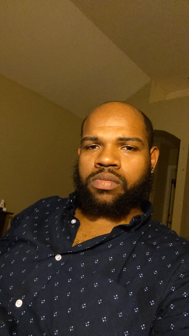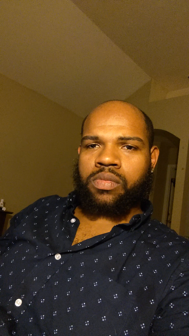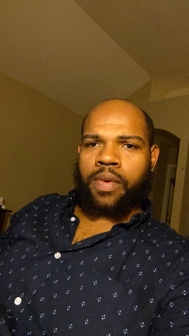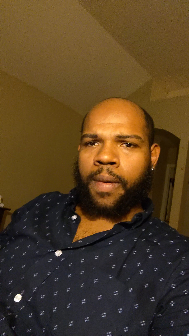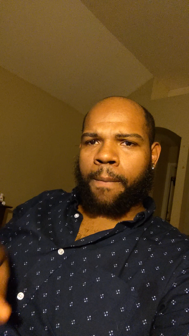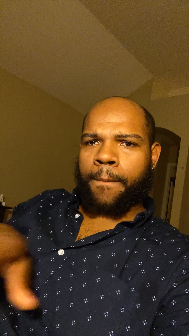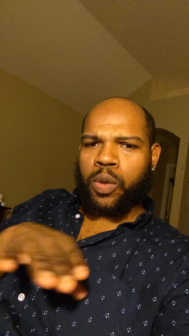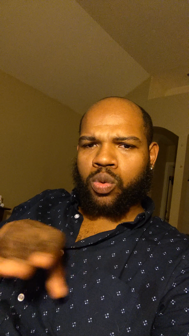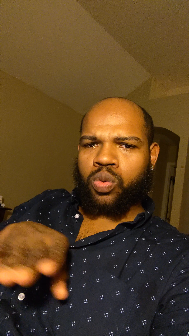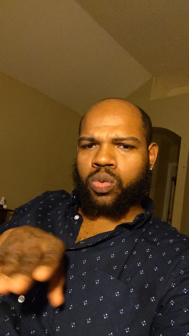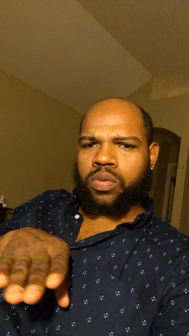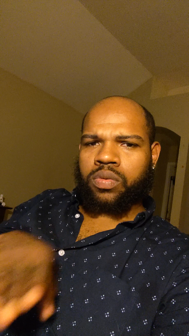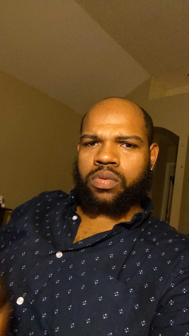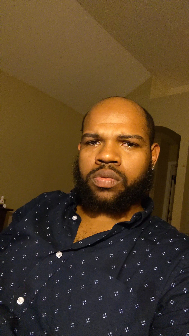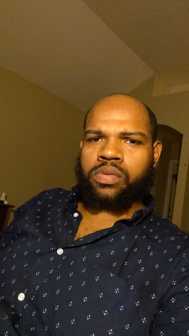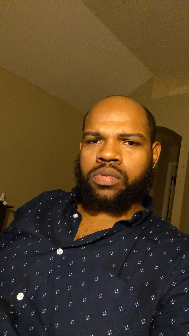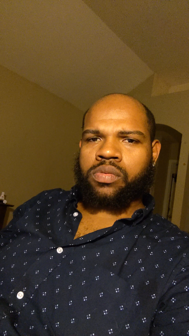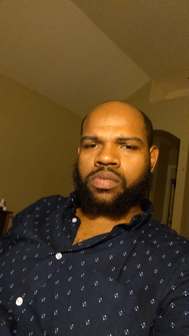boots